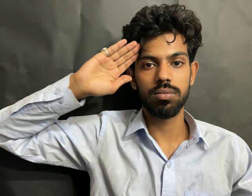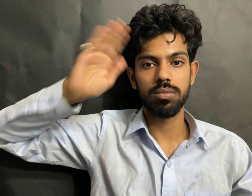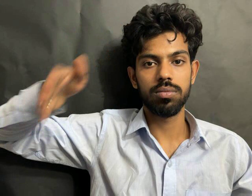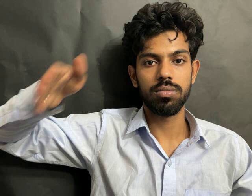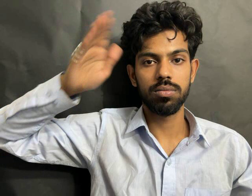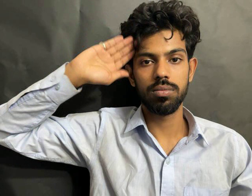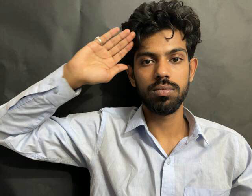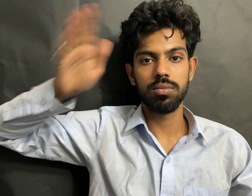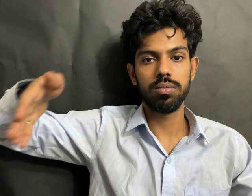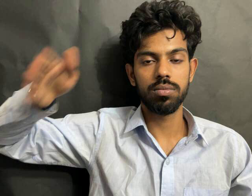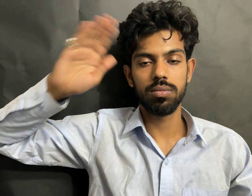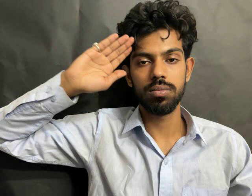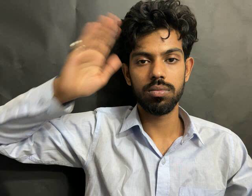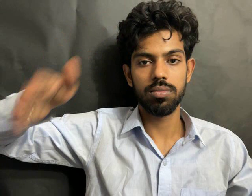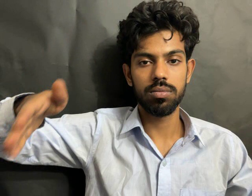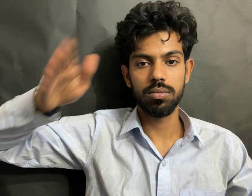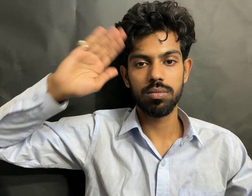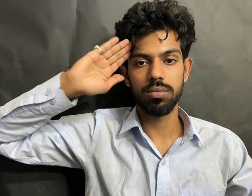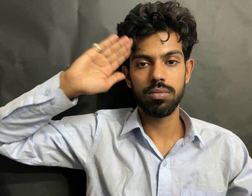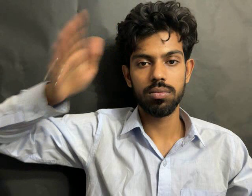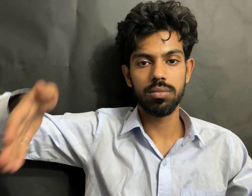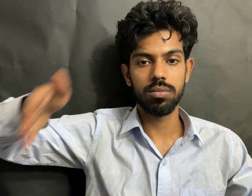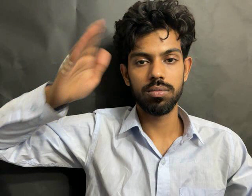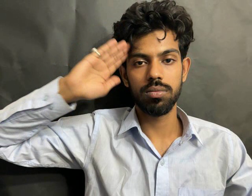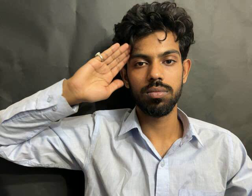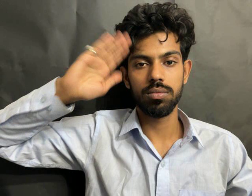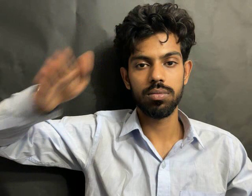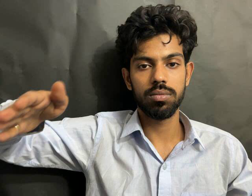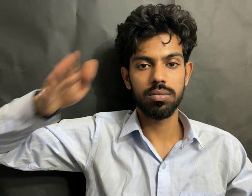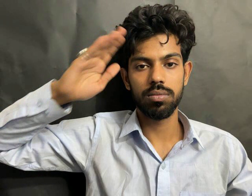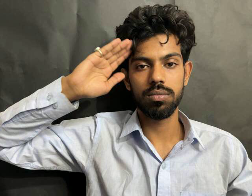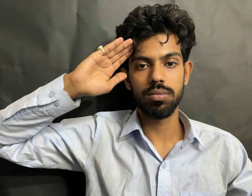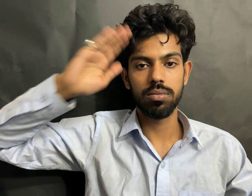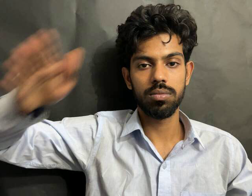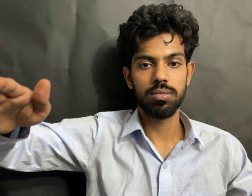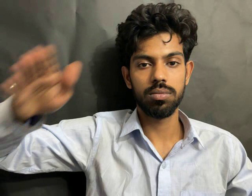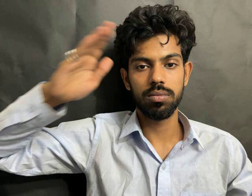hello